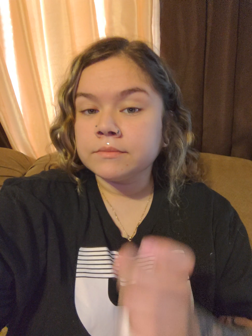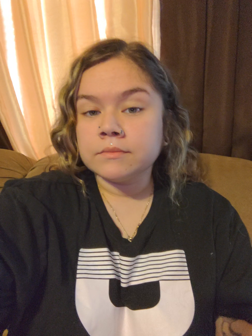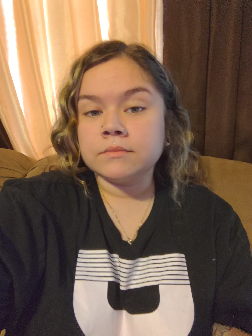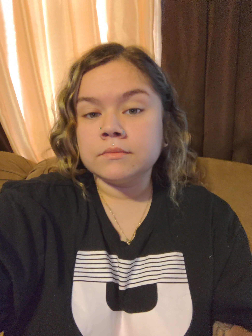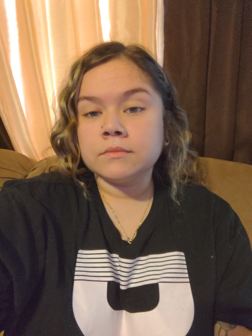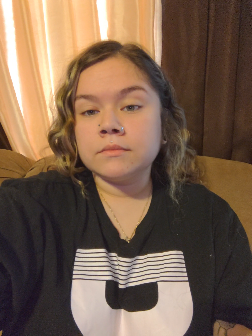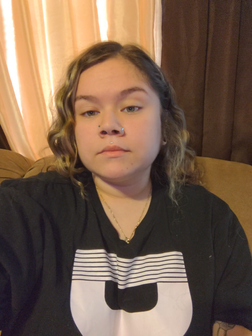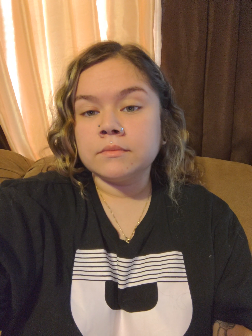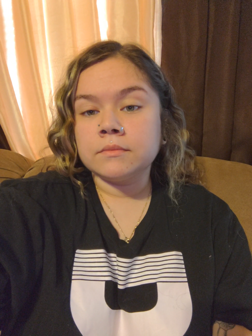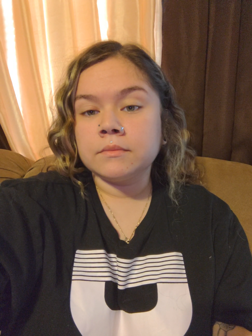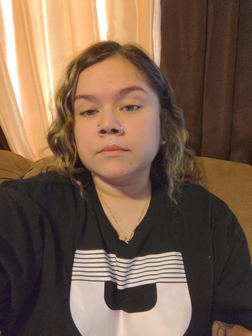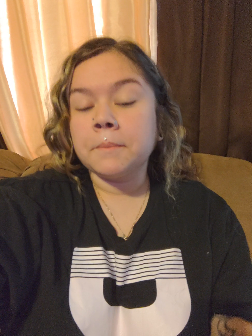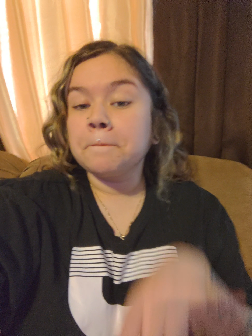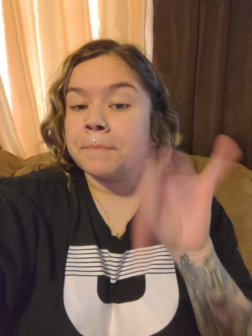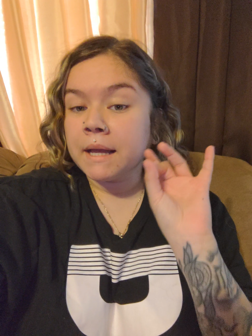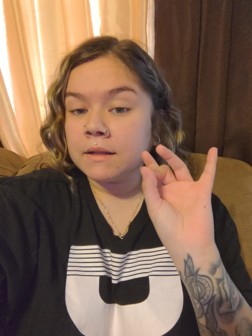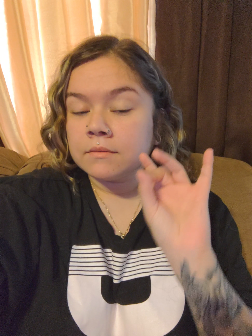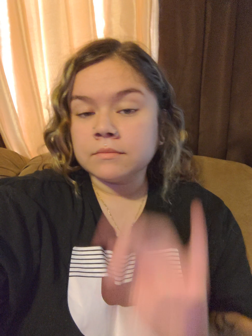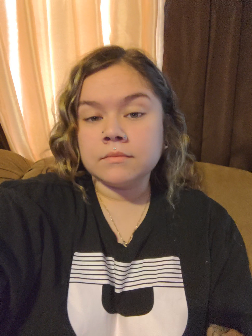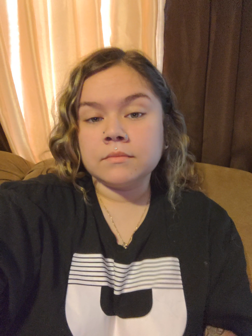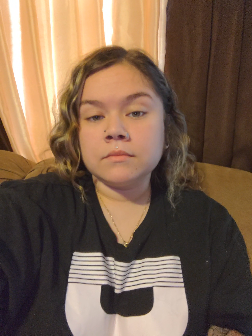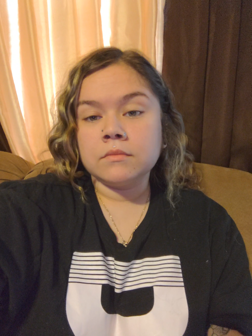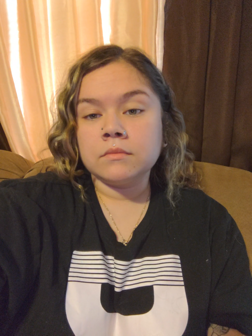pick